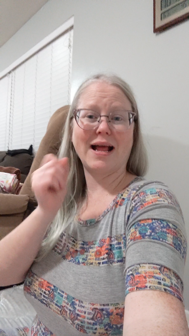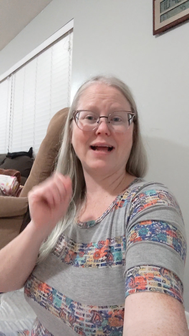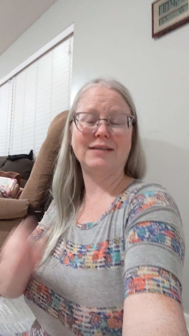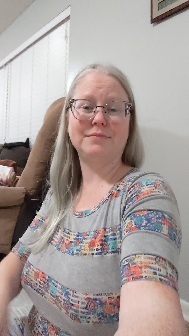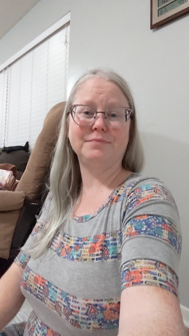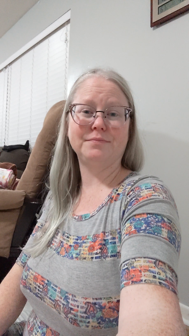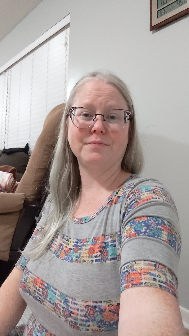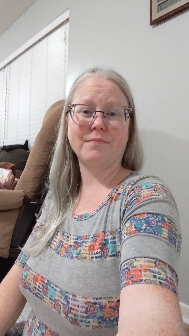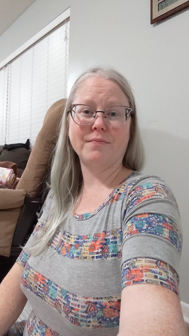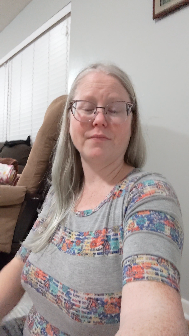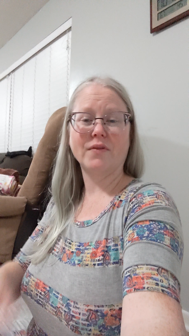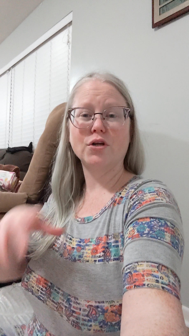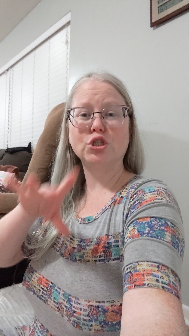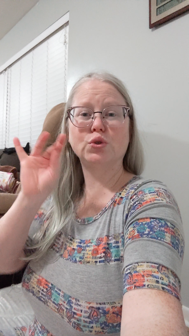choose